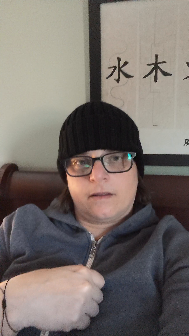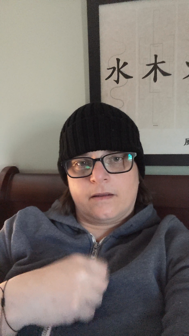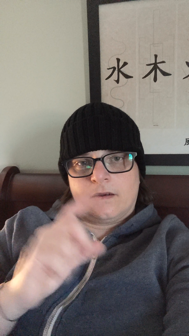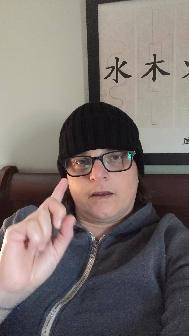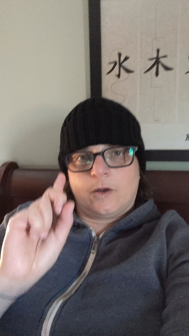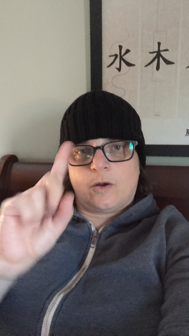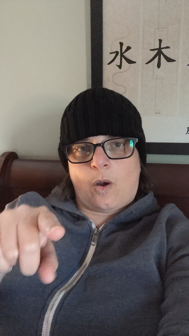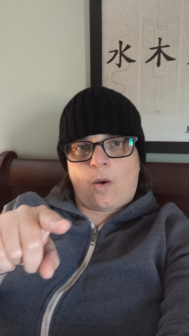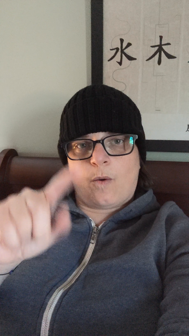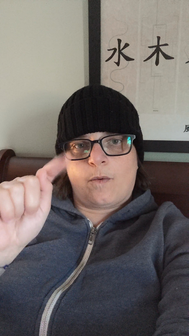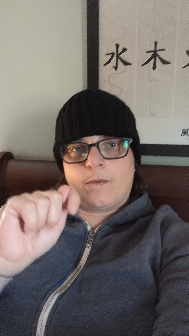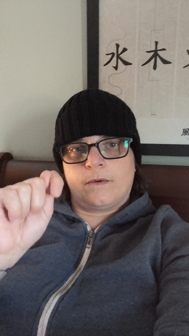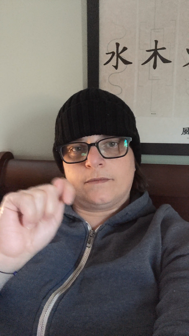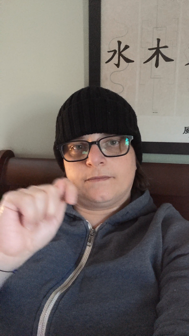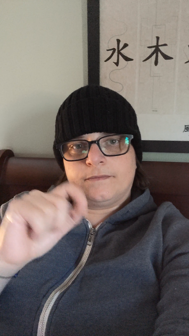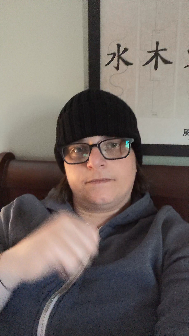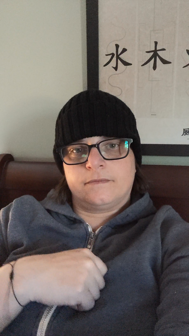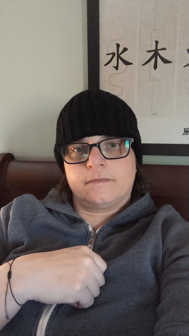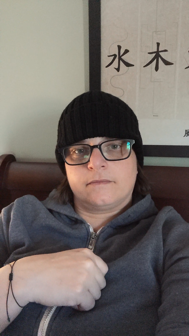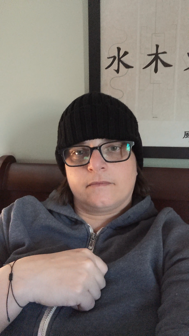go potty